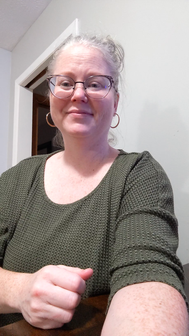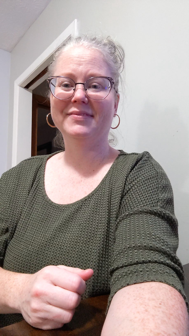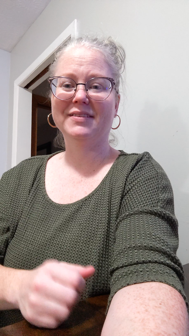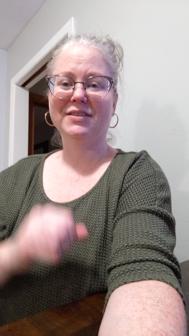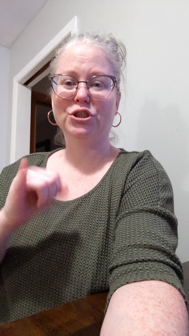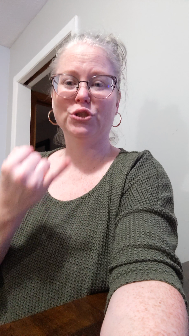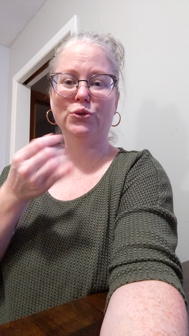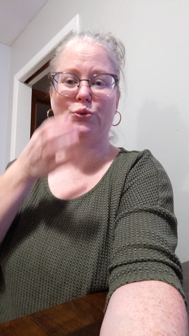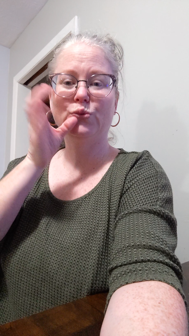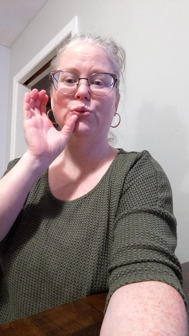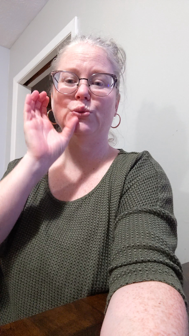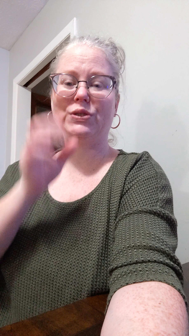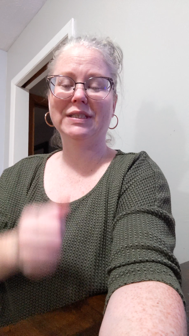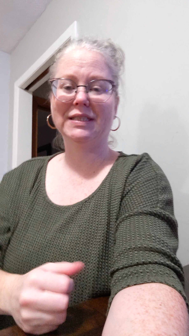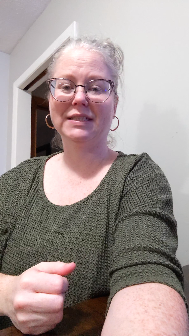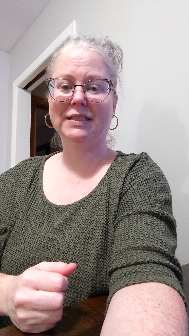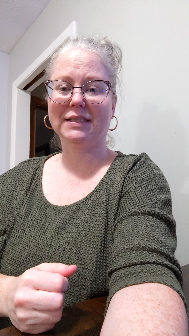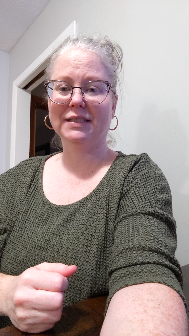juice